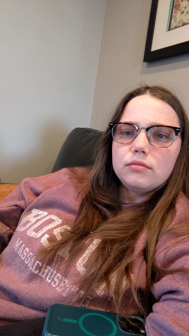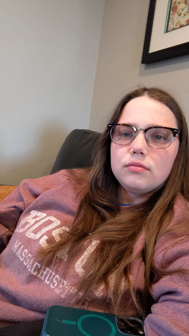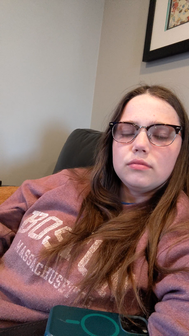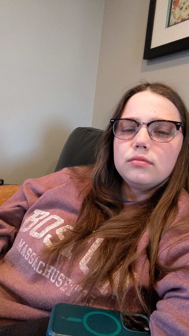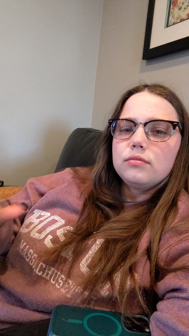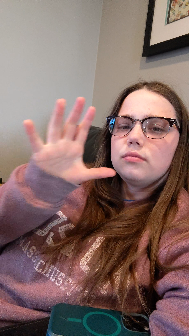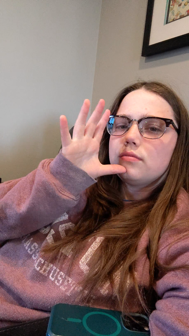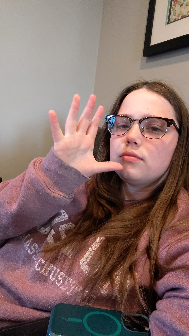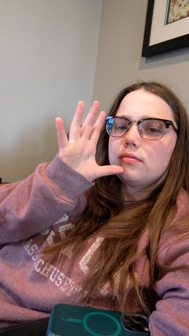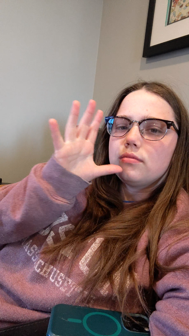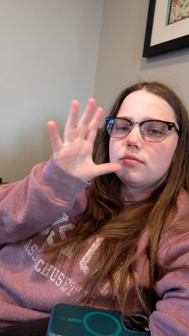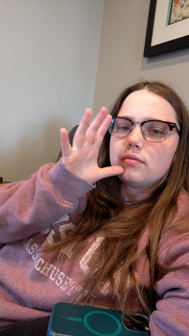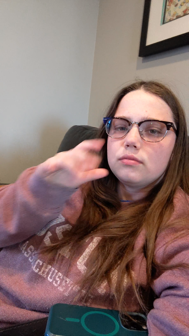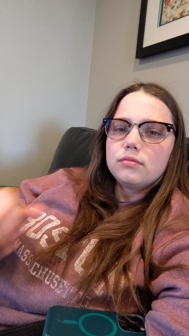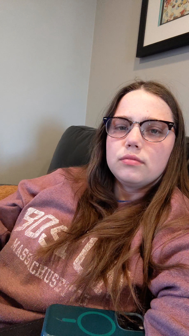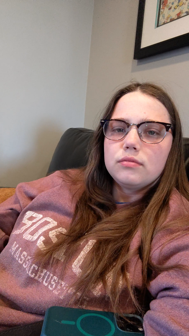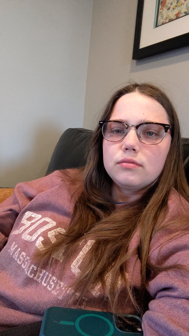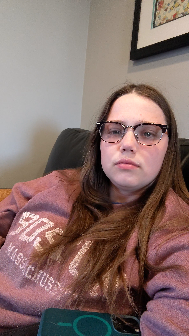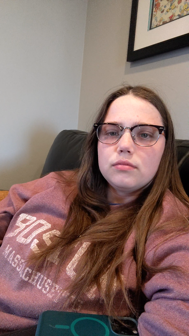mommy